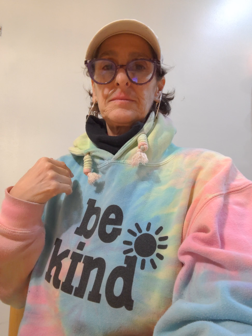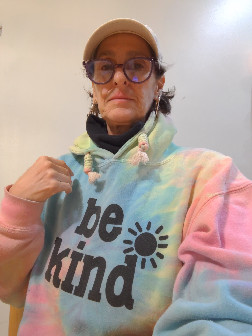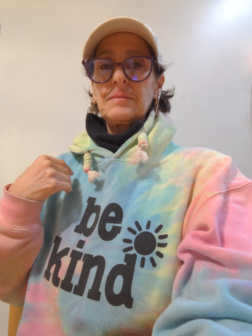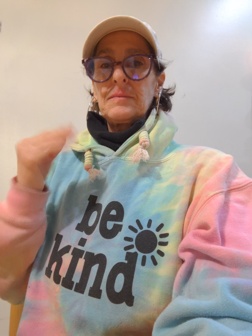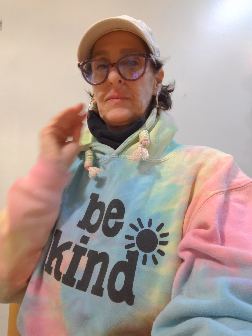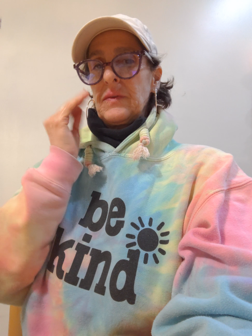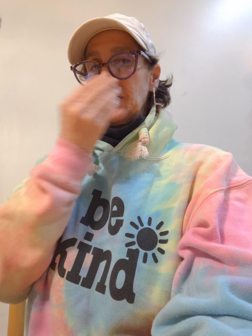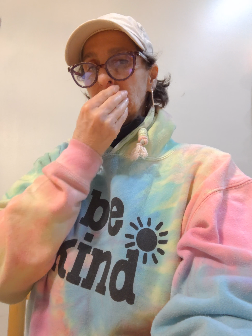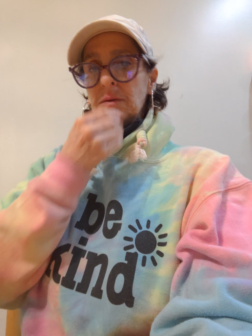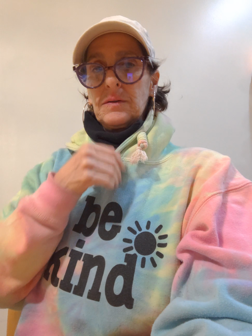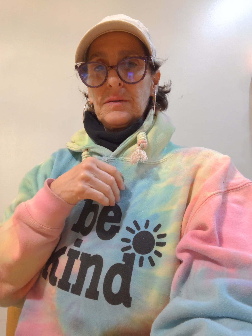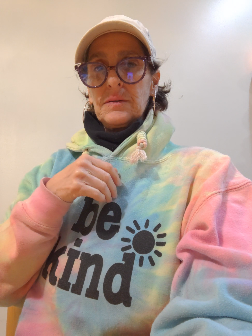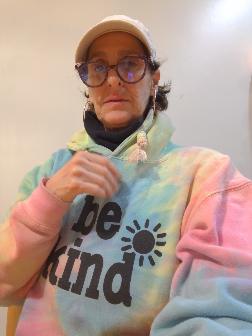flower